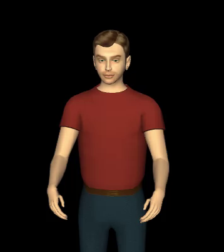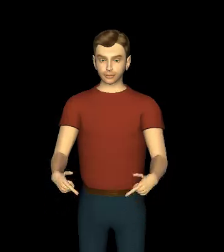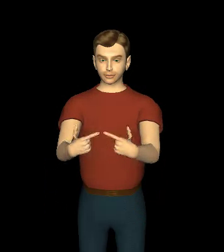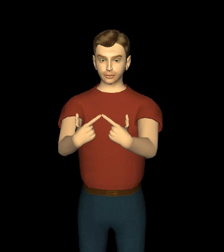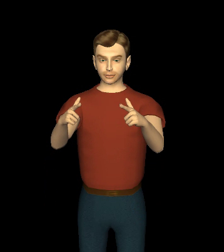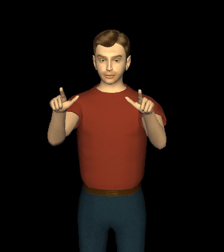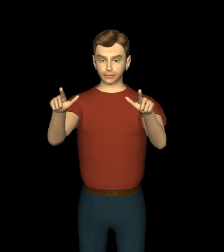حر